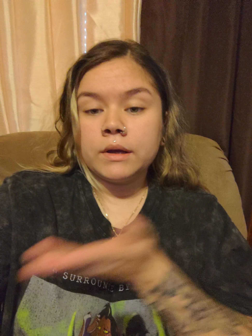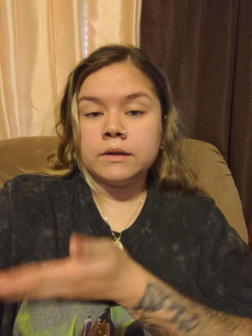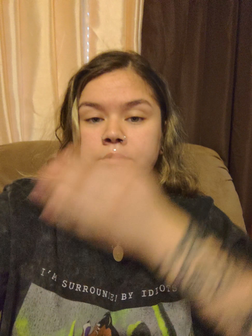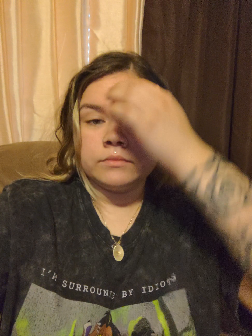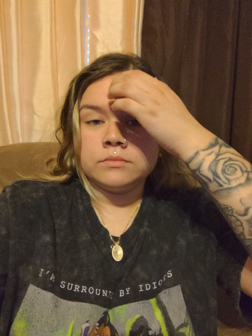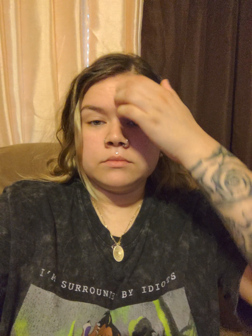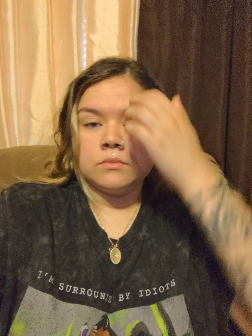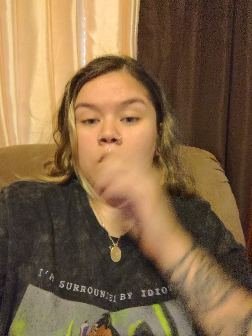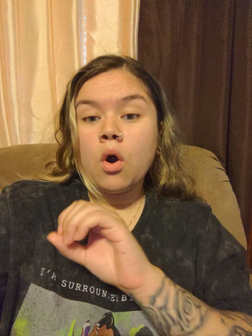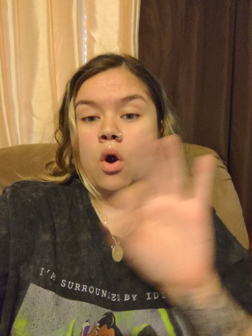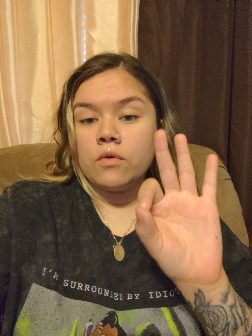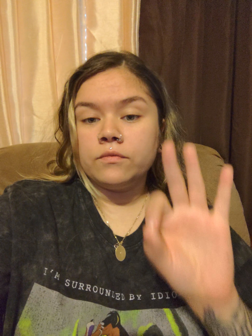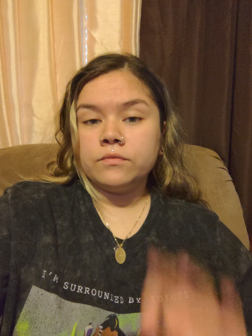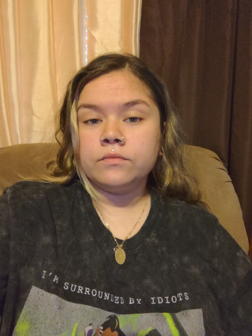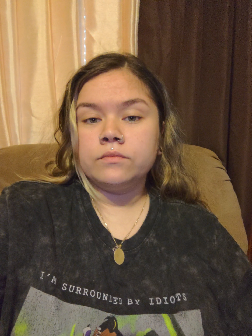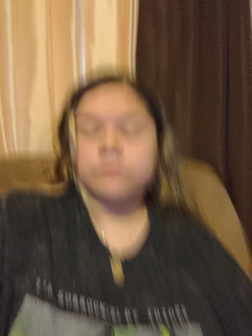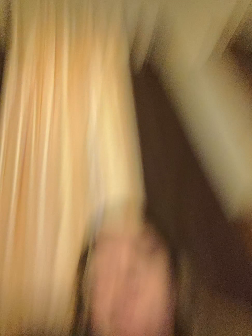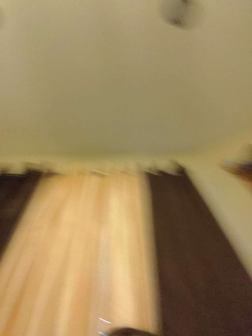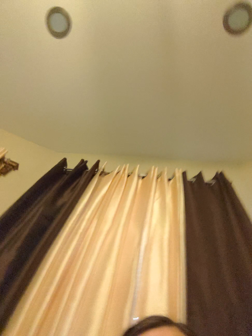of